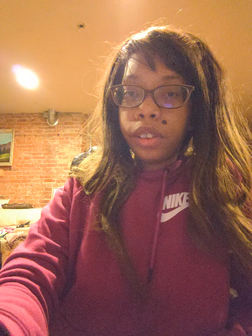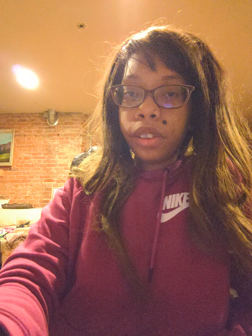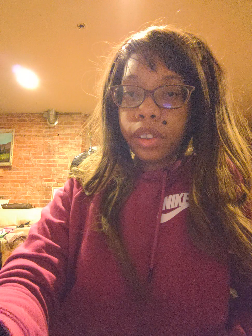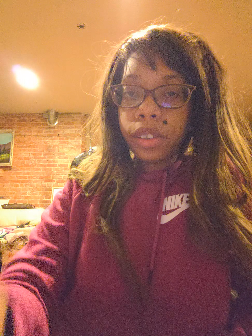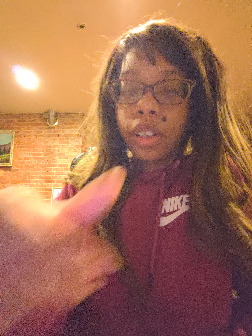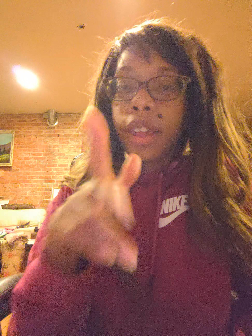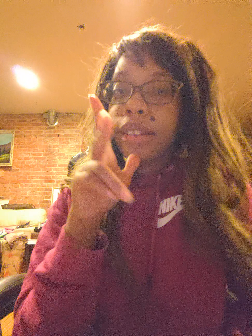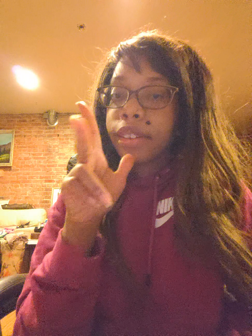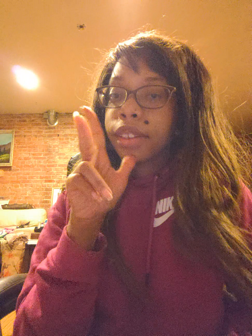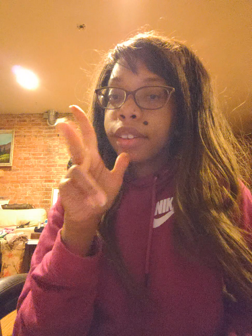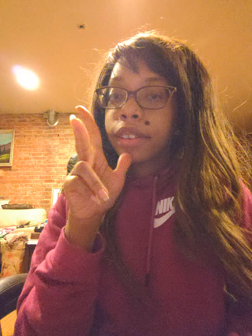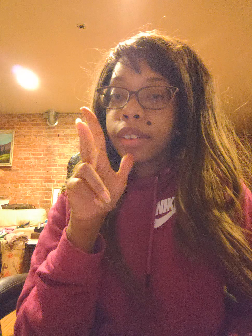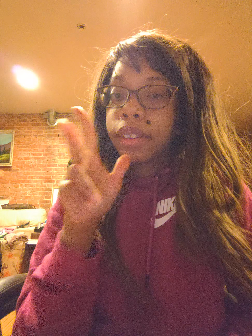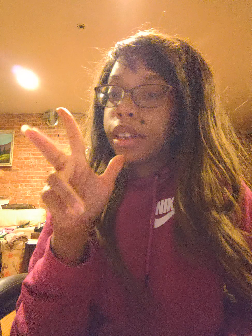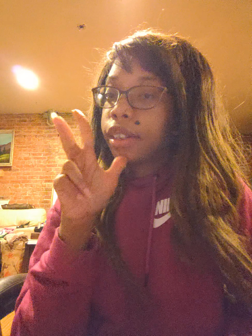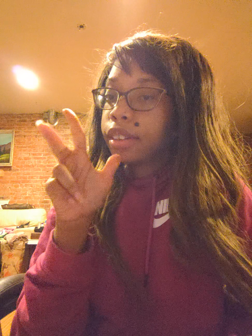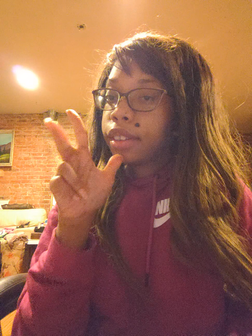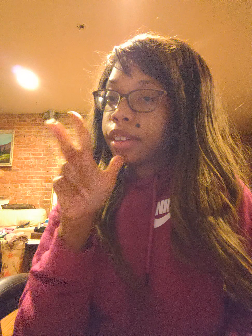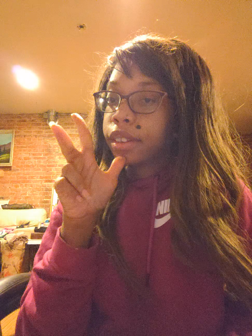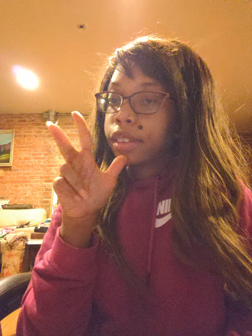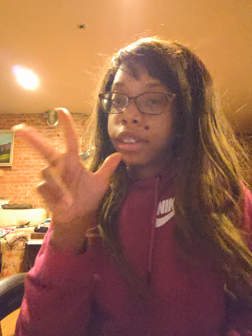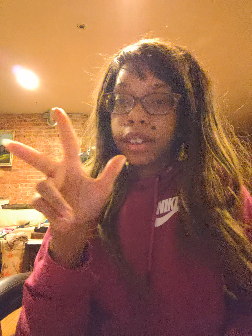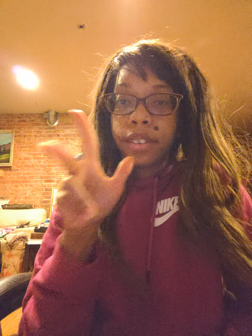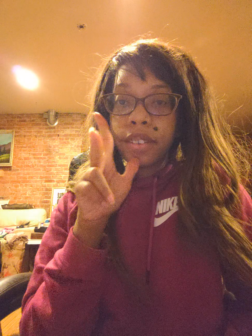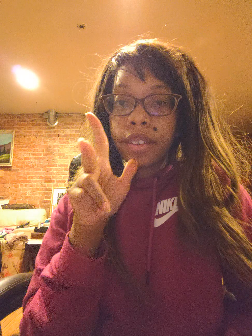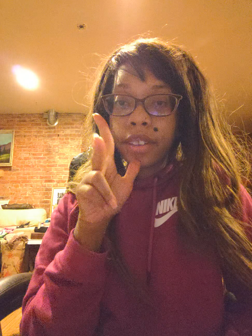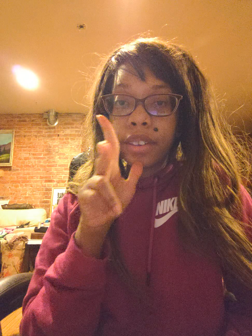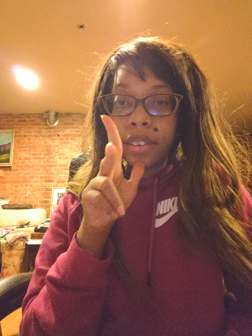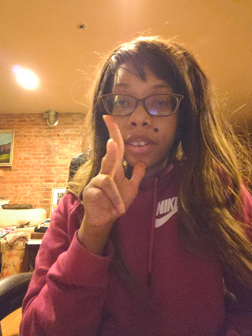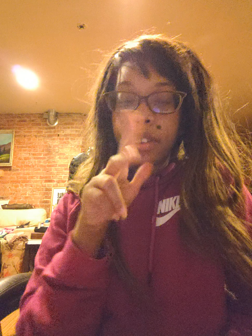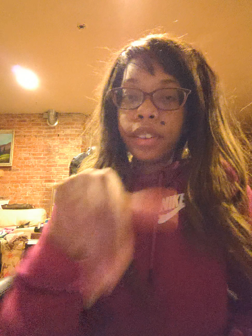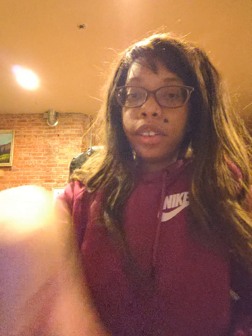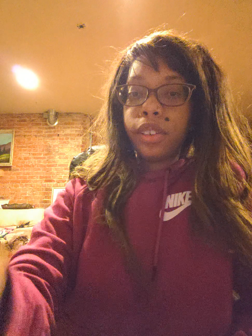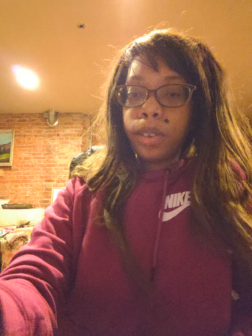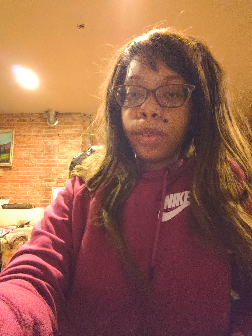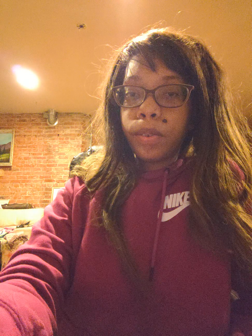hen